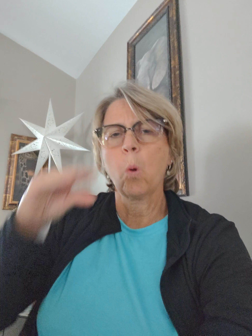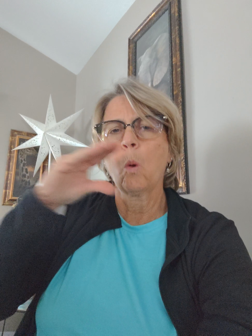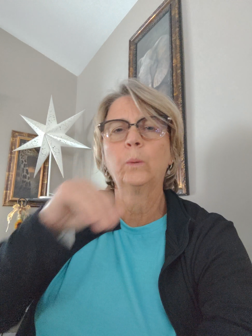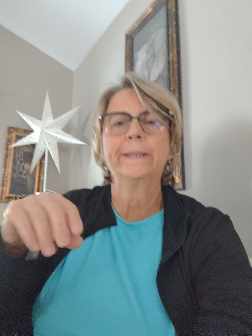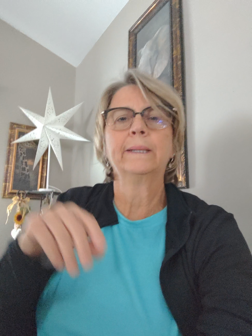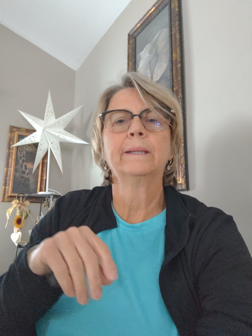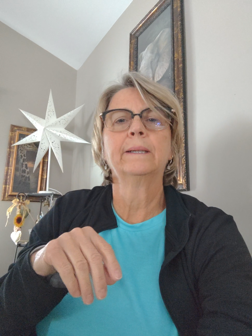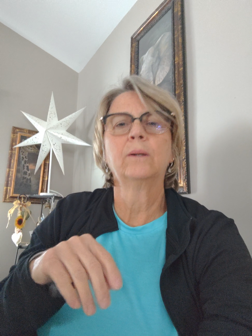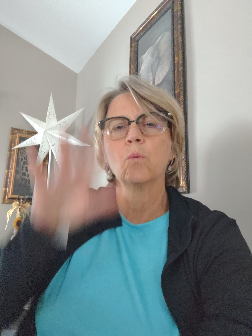story